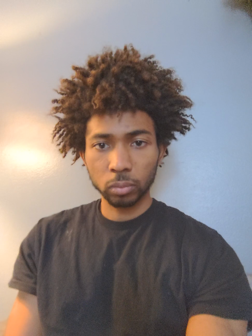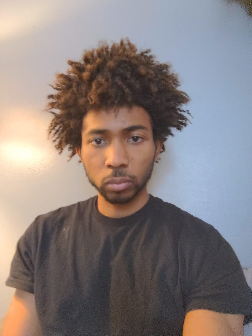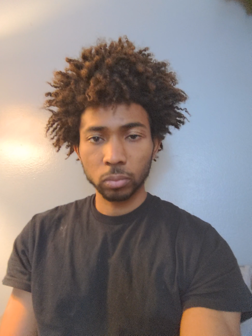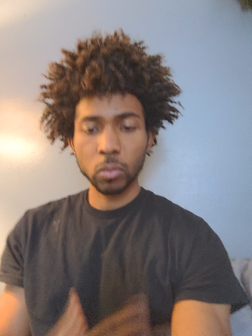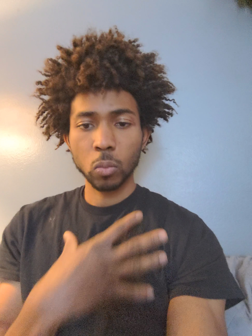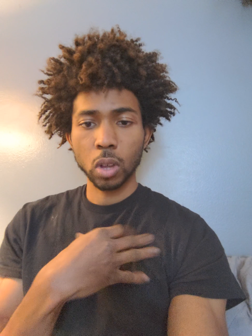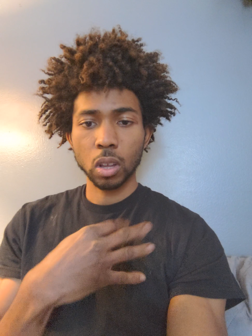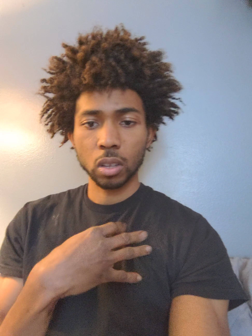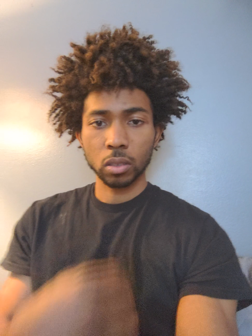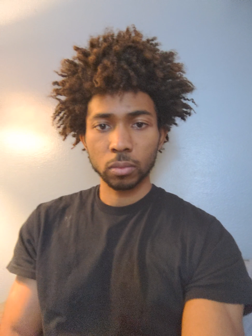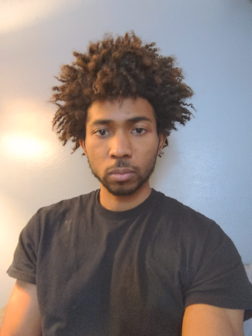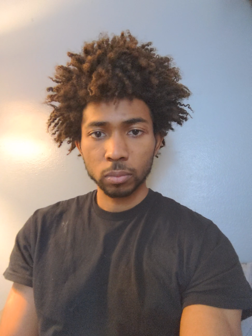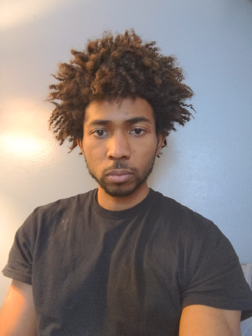white